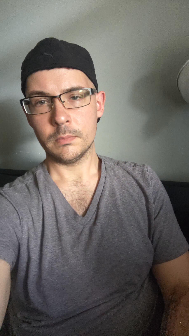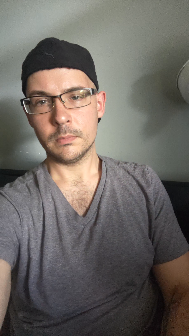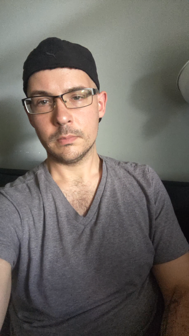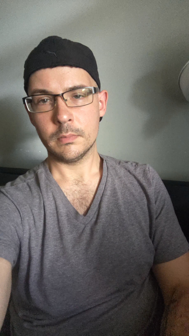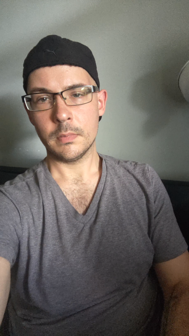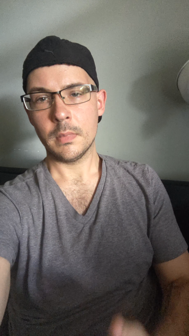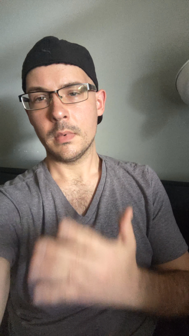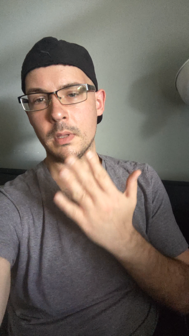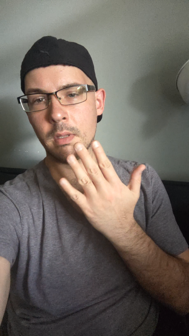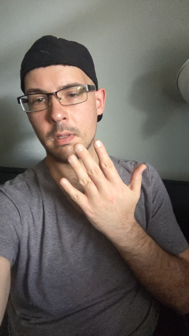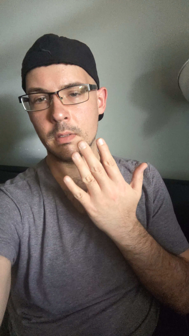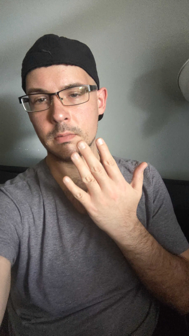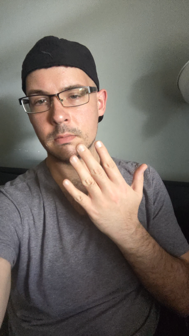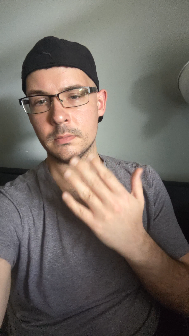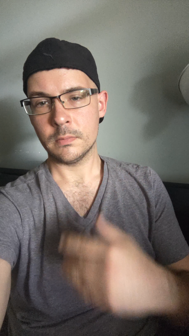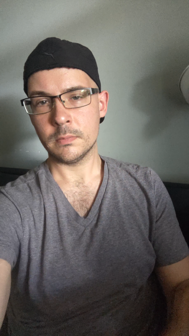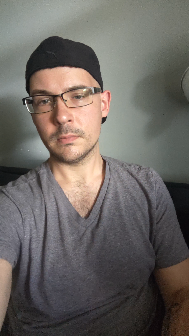hand